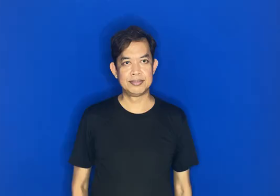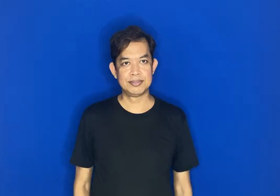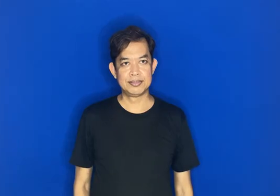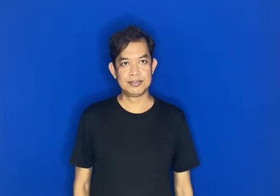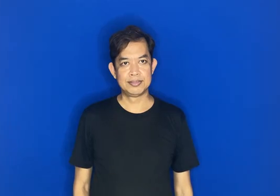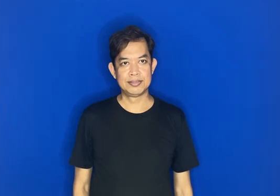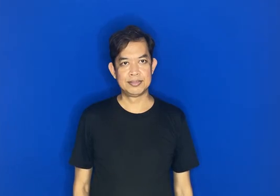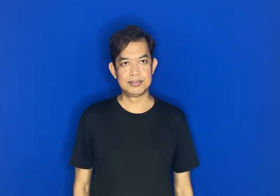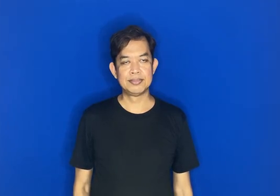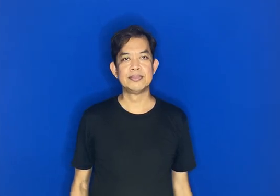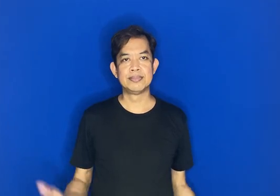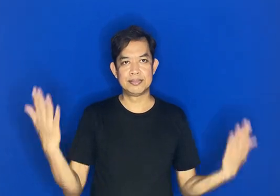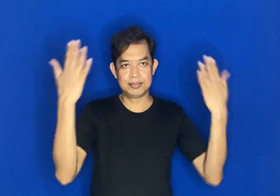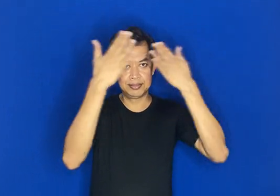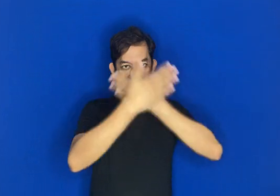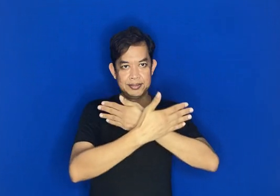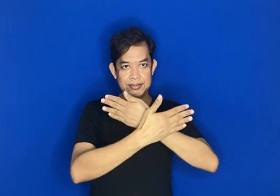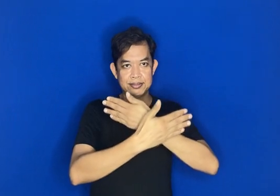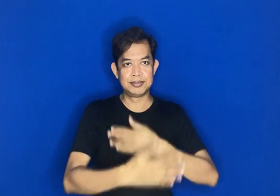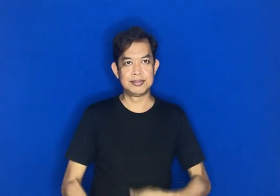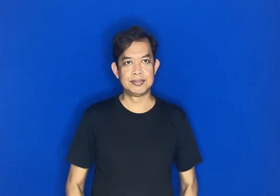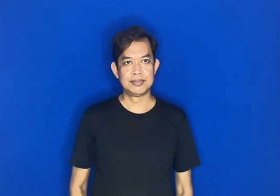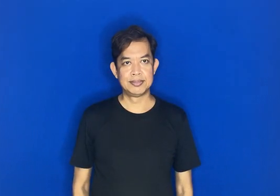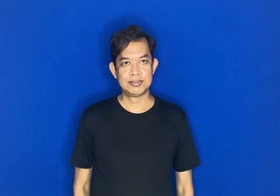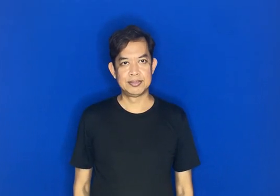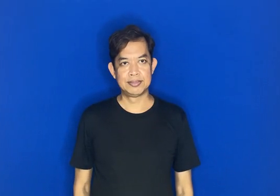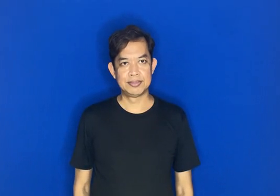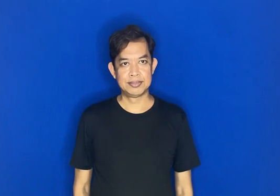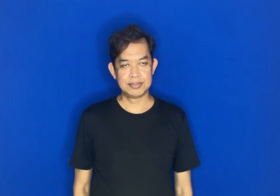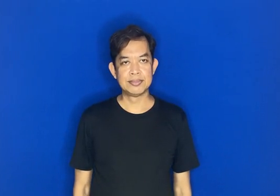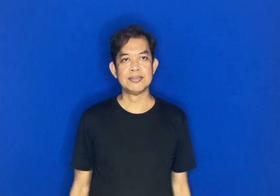dark